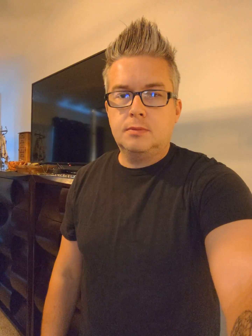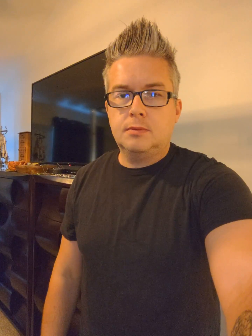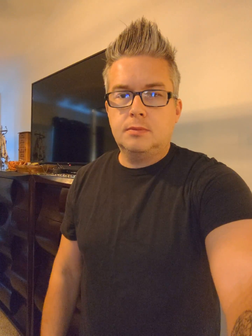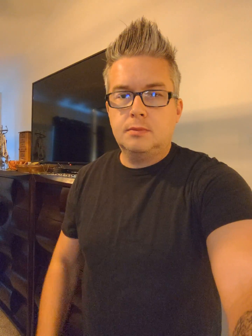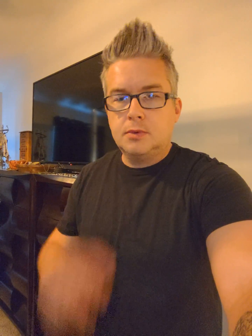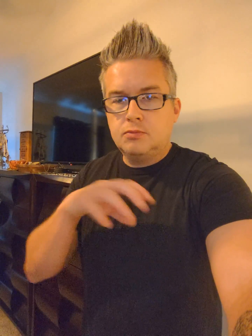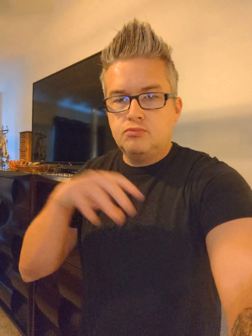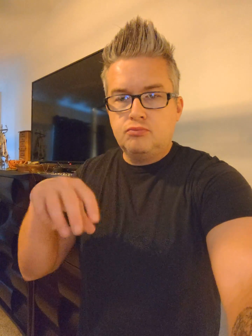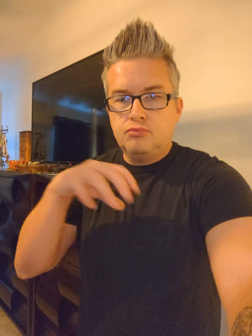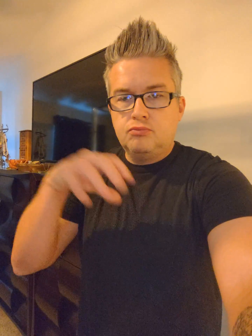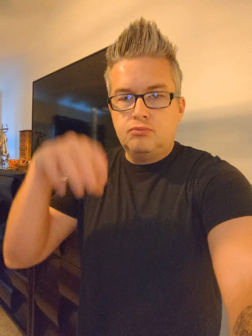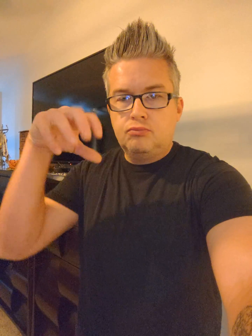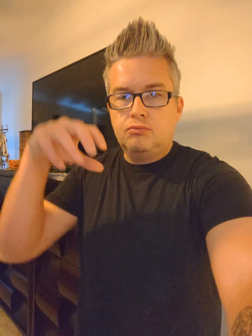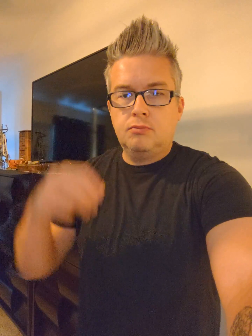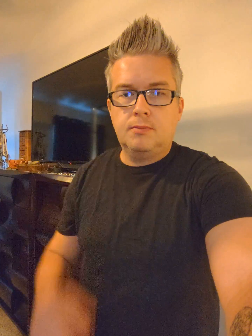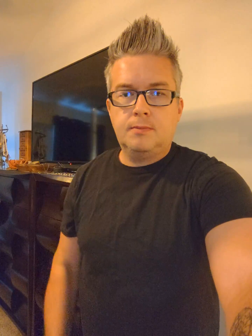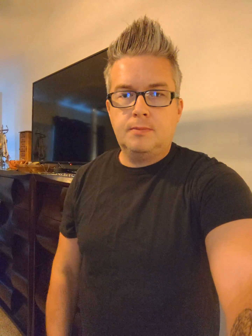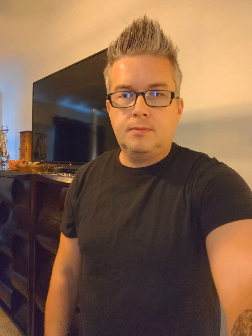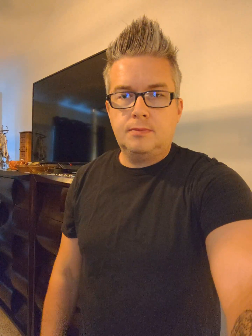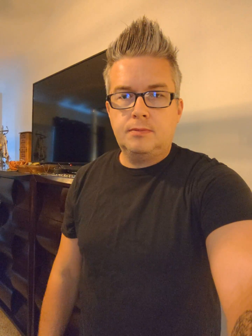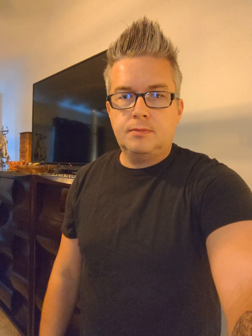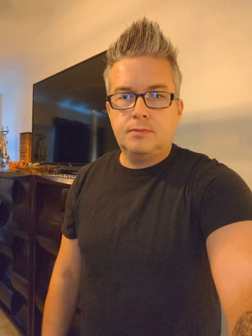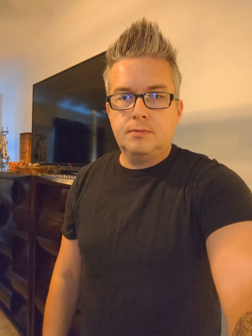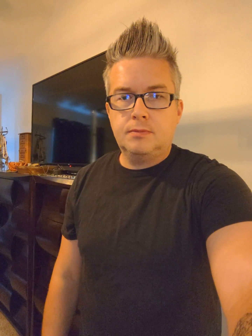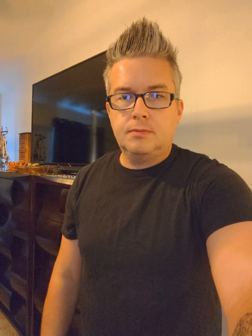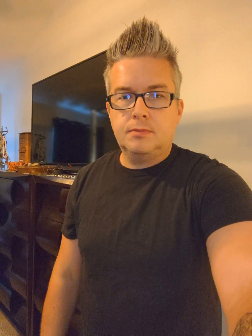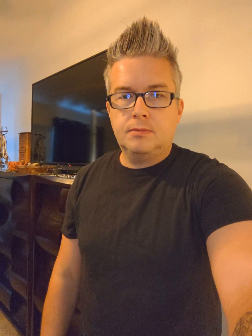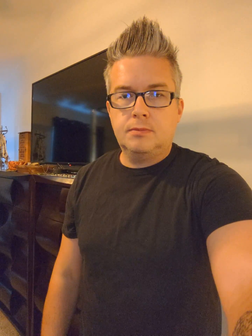block